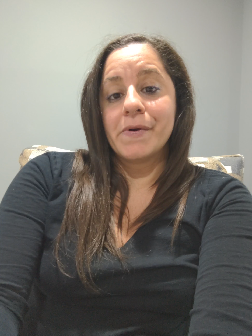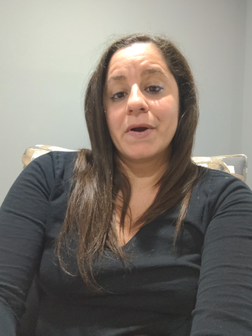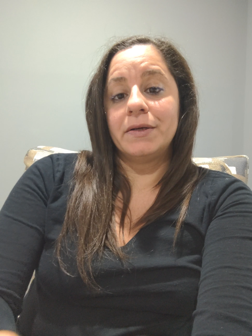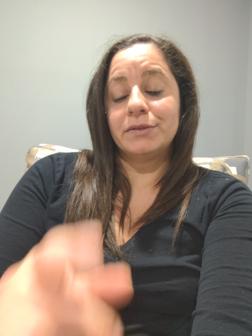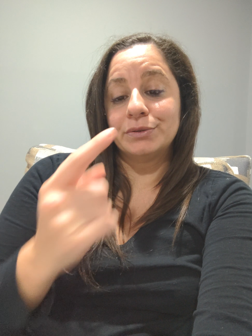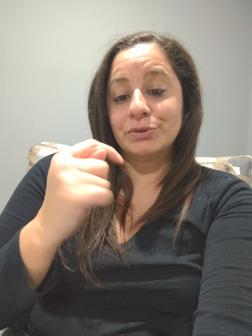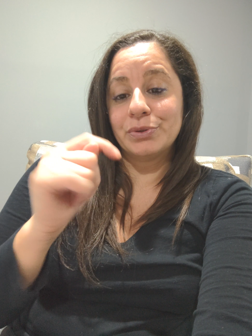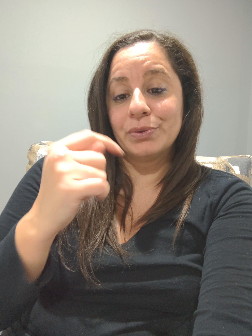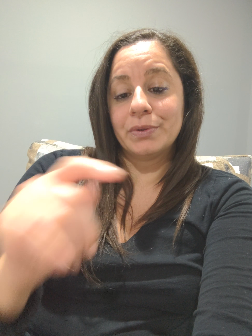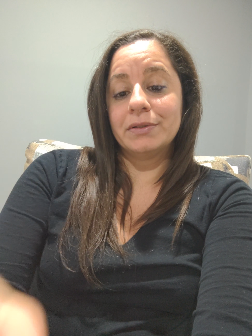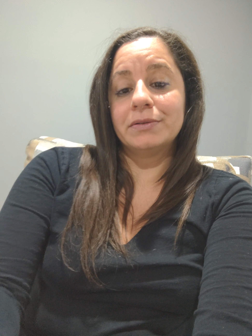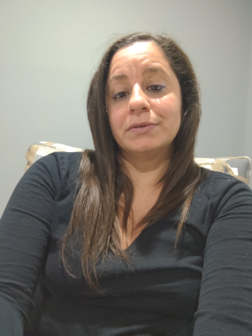toy